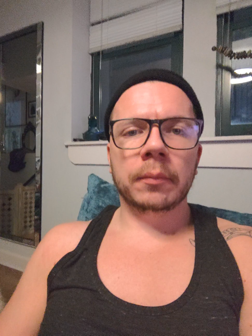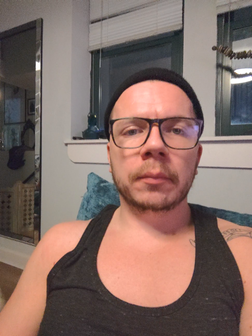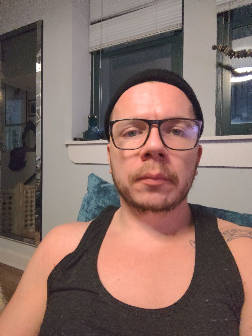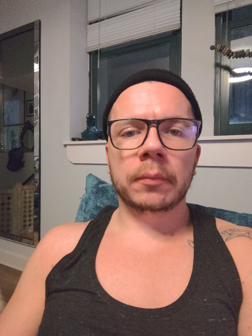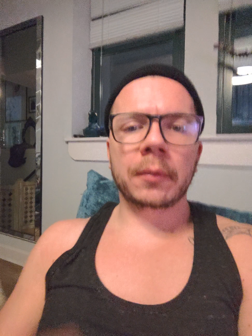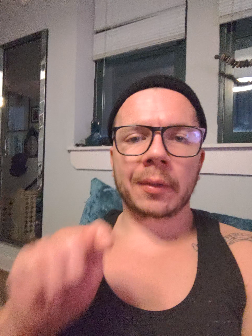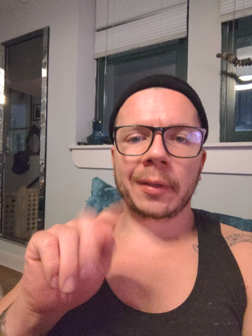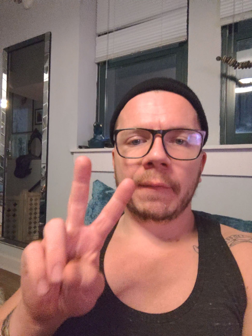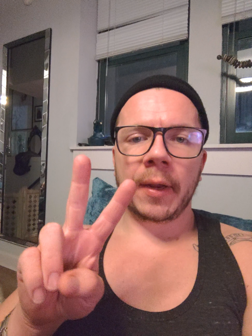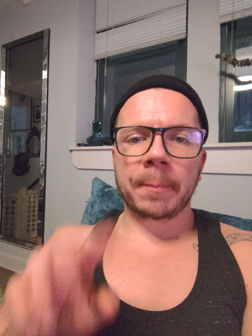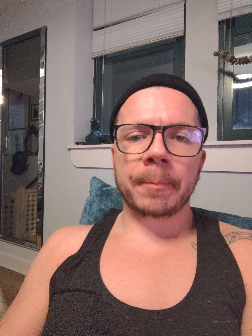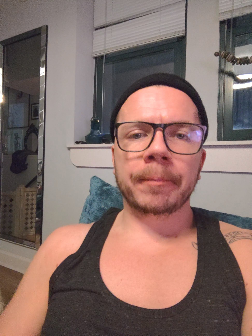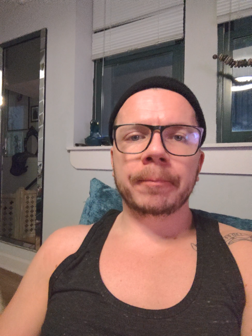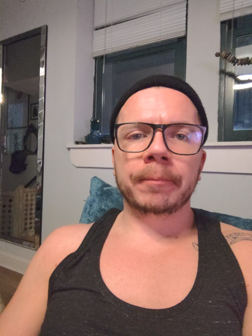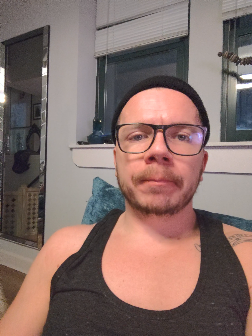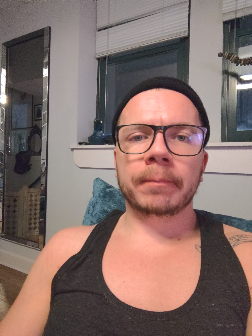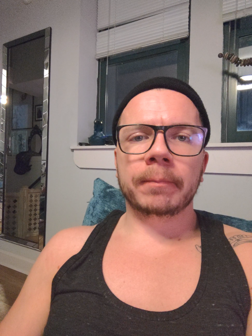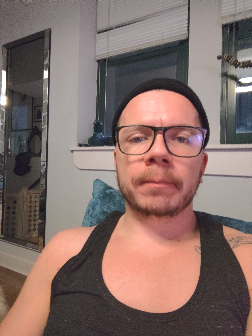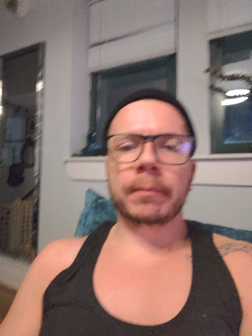TV